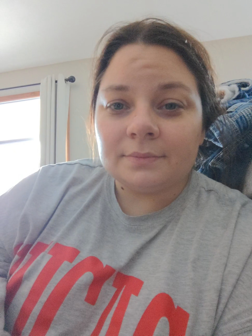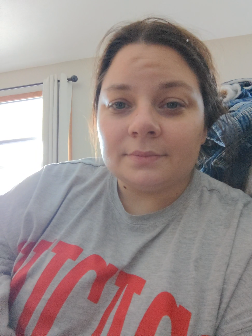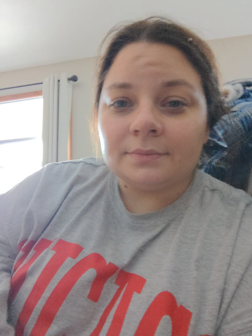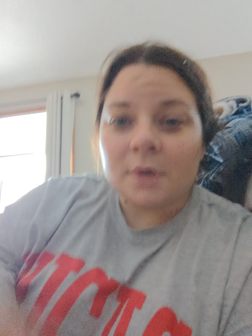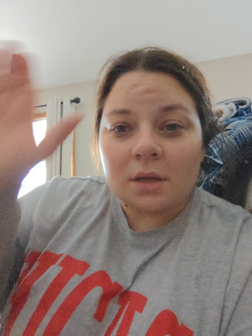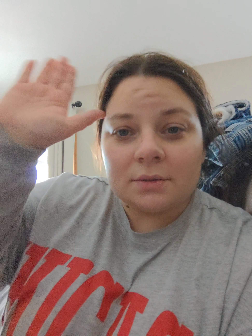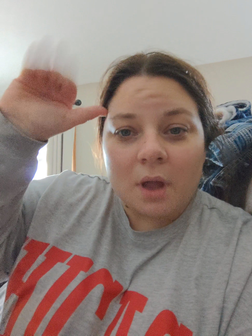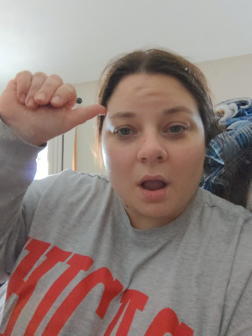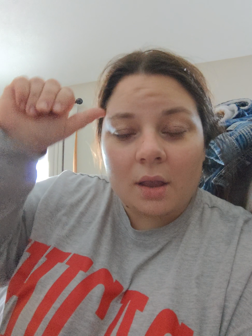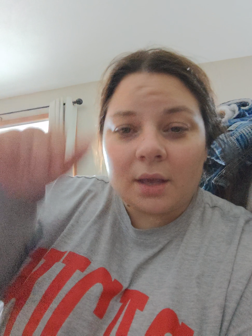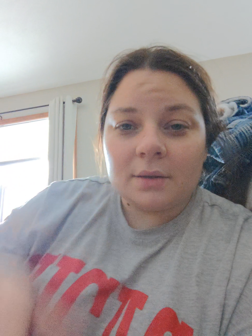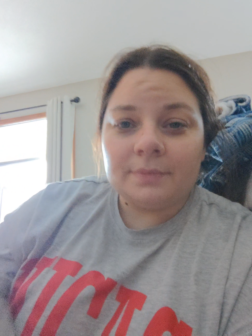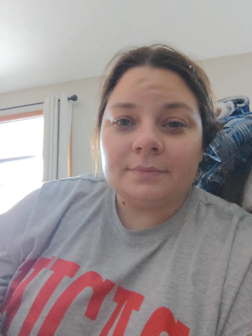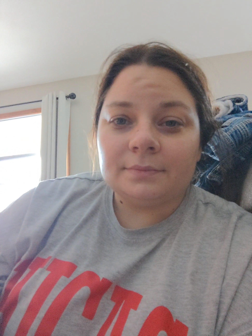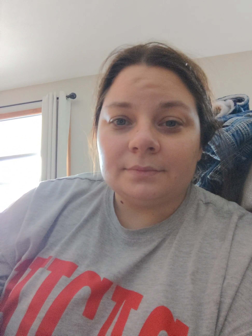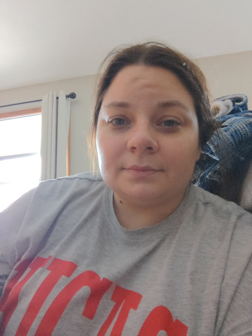donkey